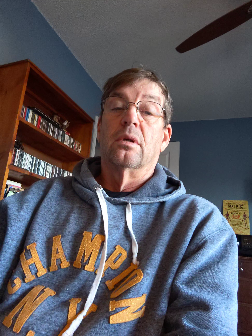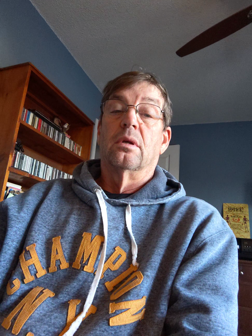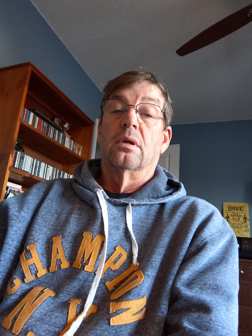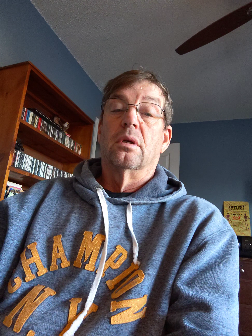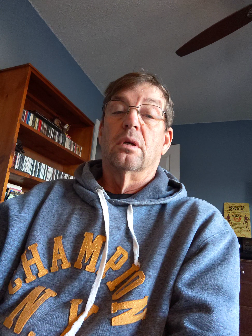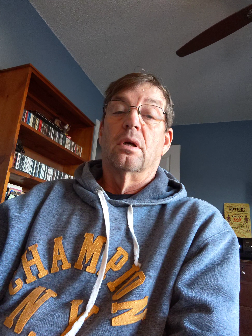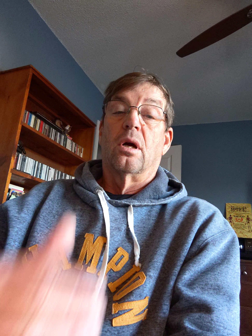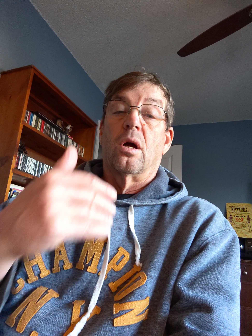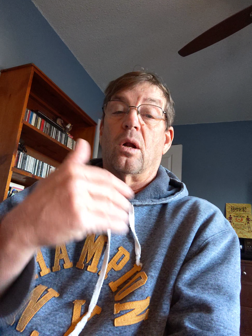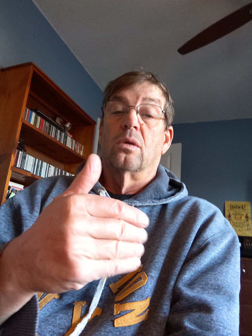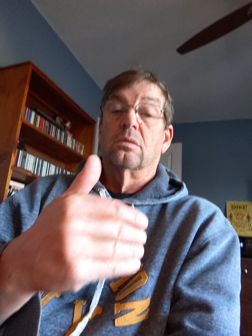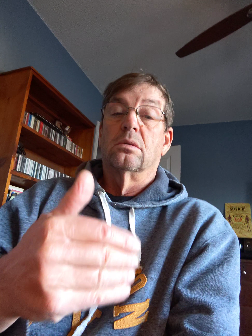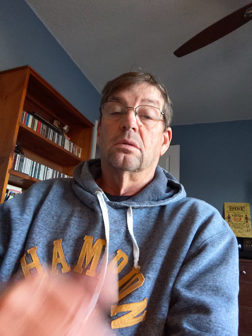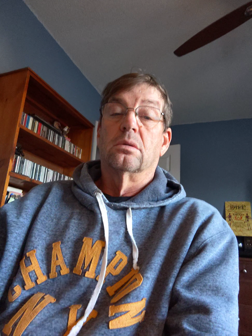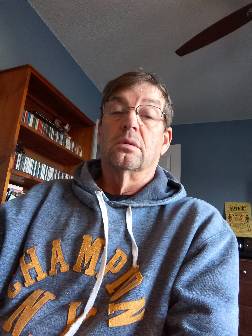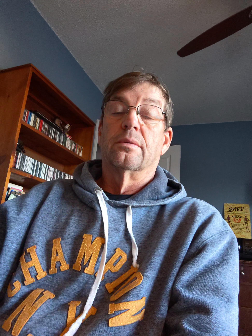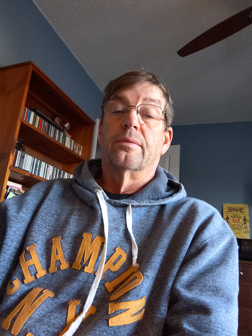close